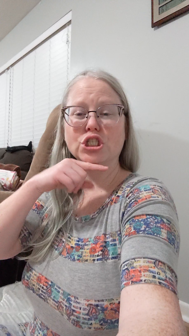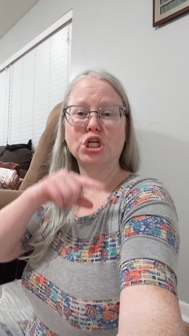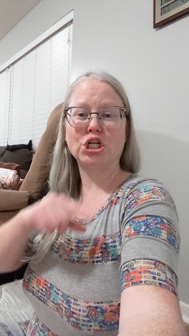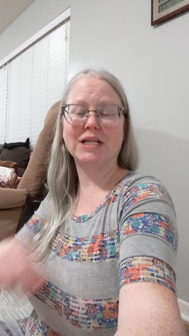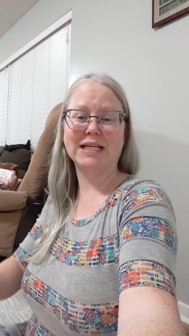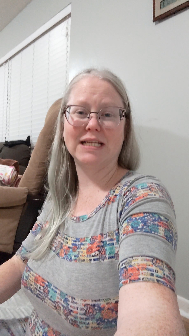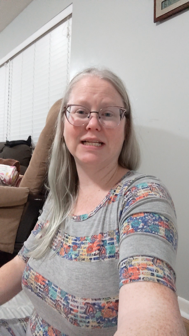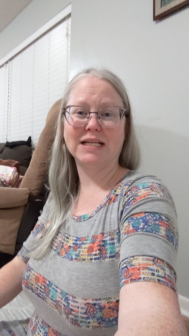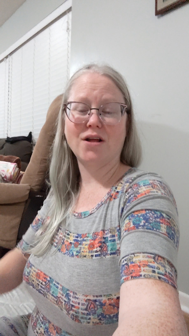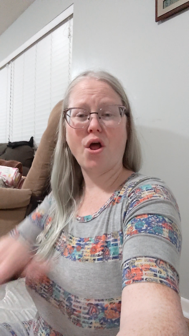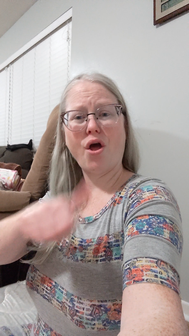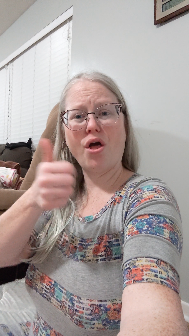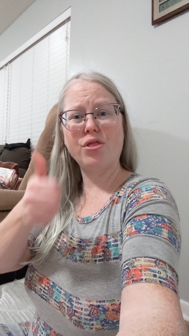other